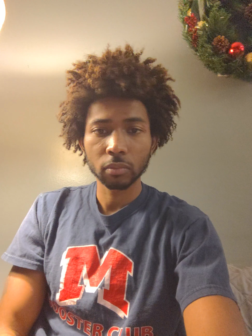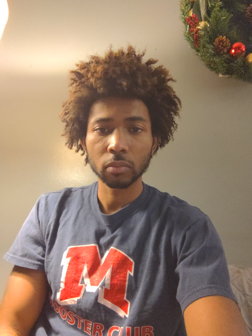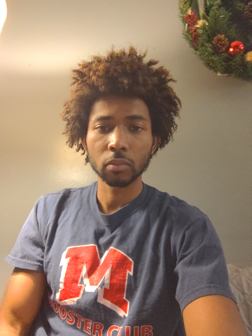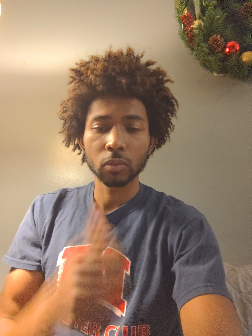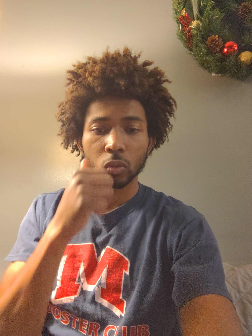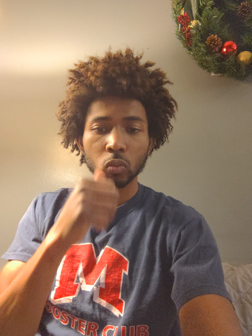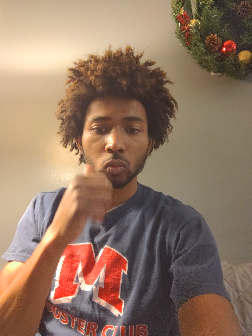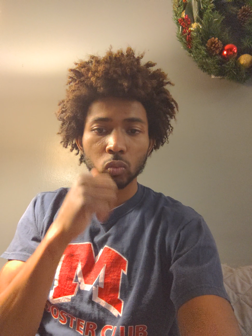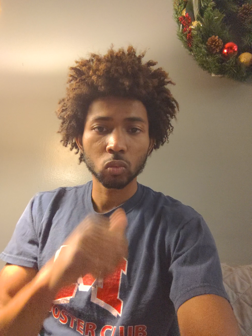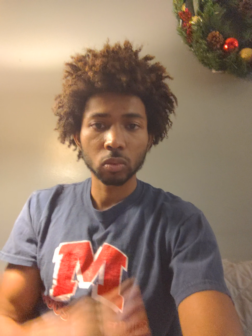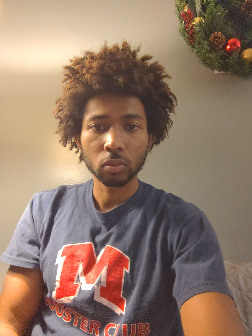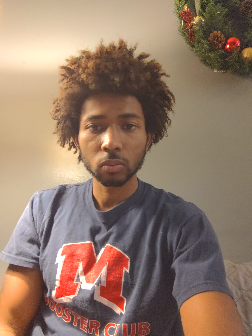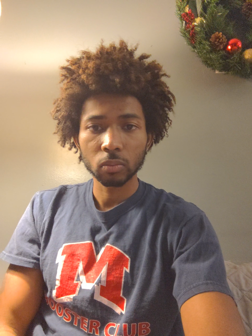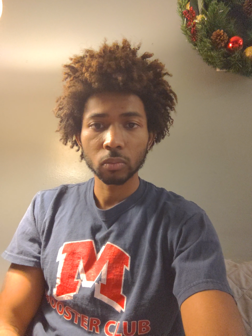girl